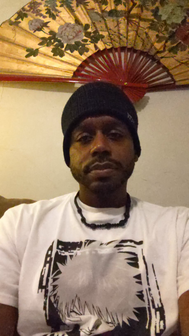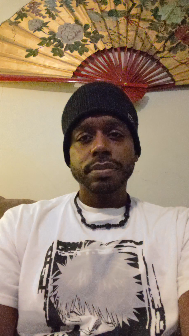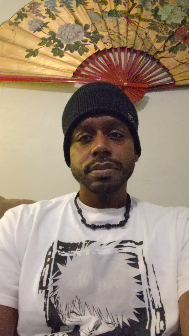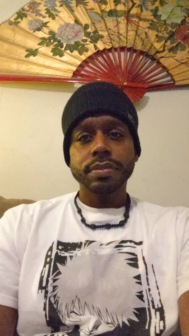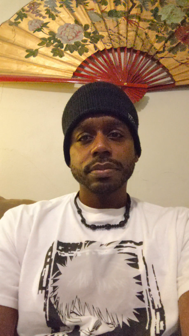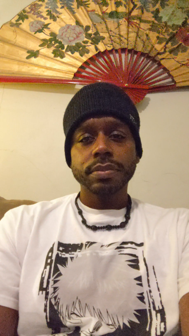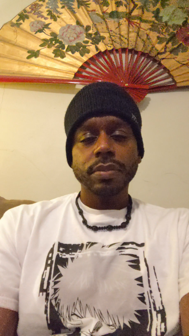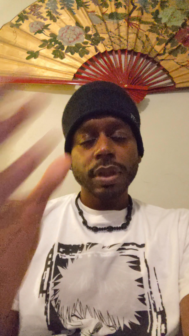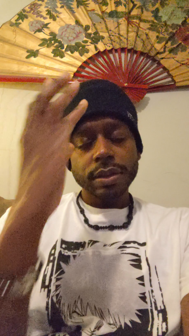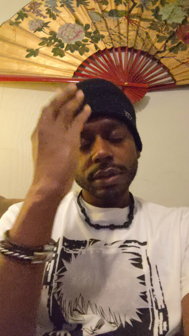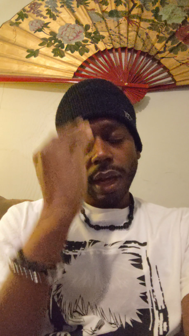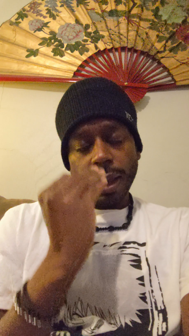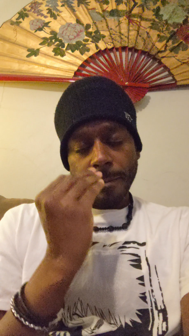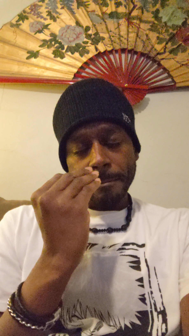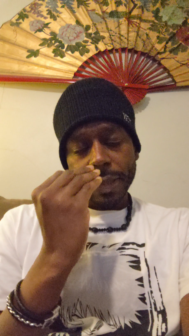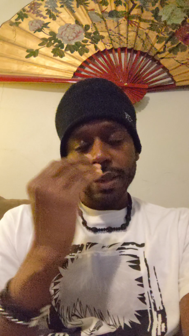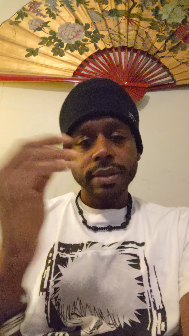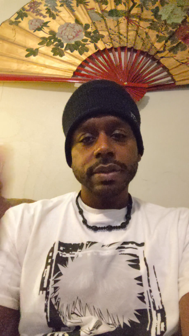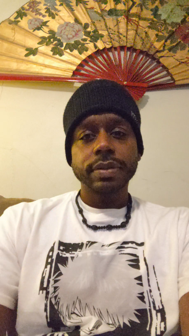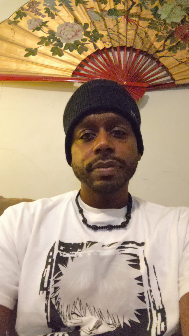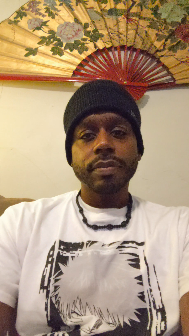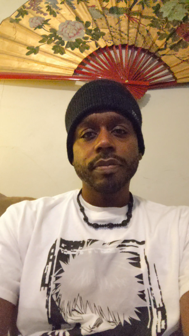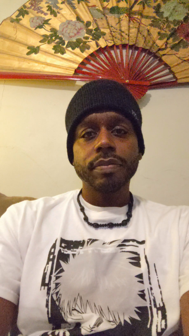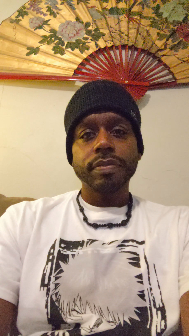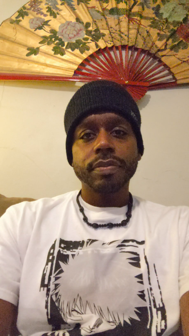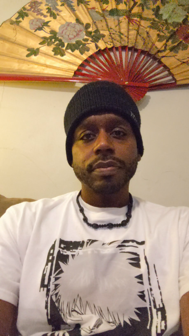asleep